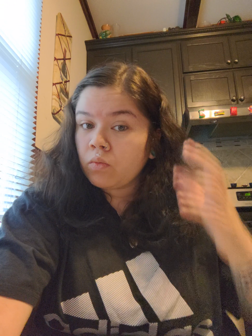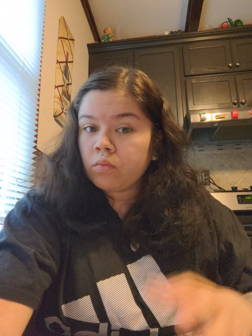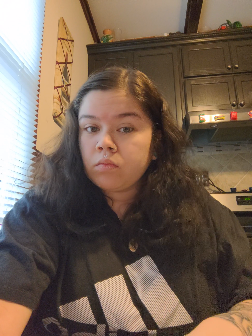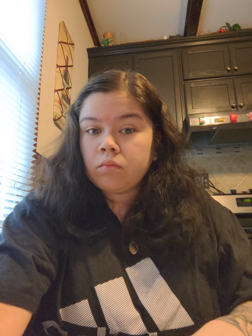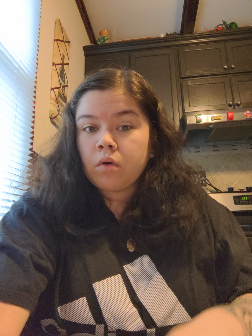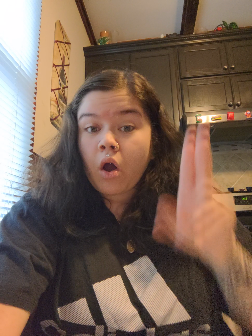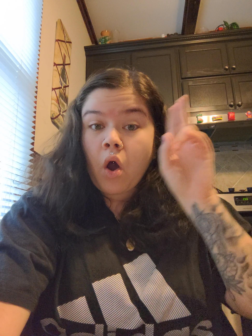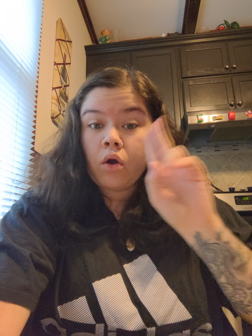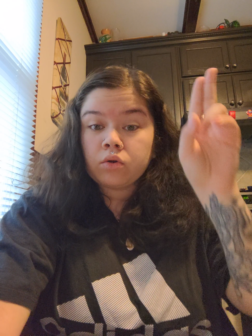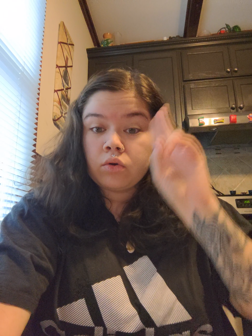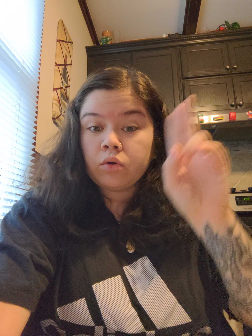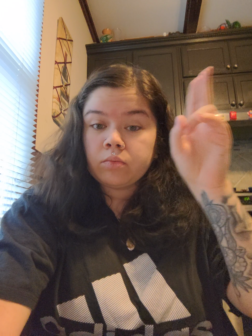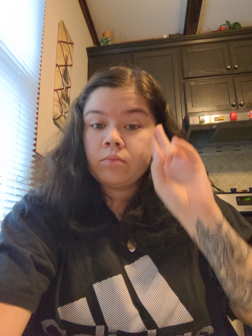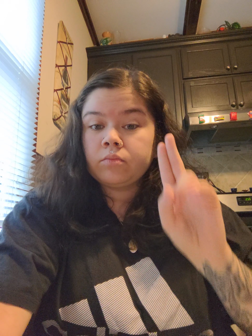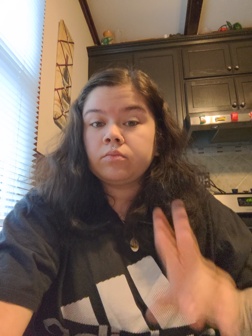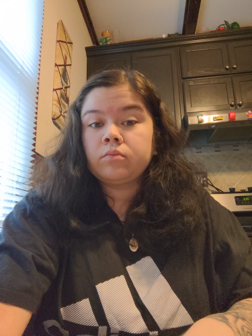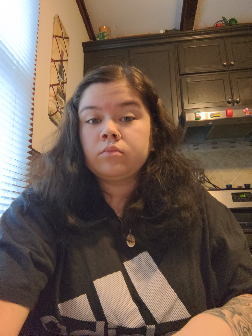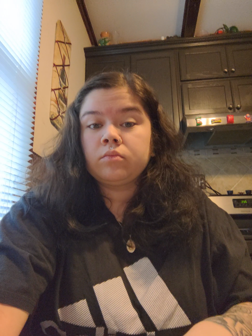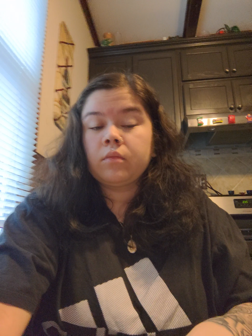uncle